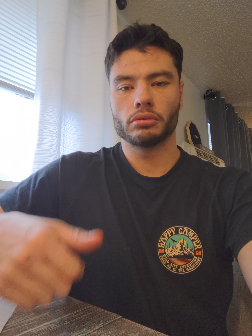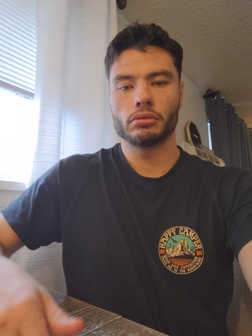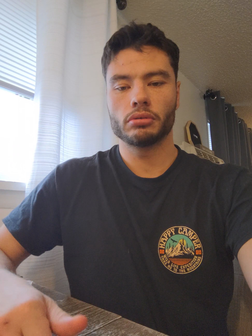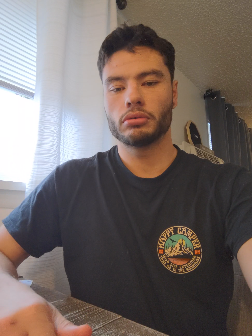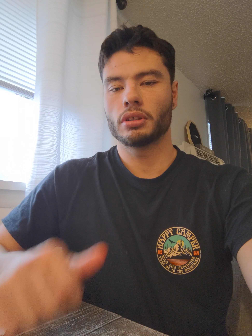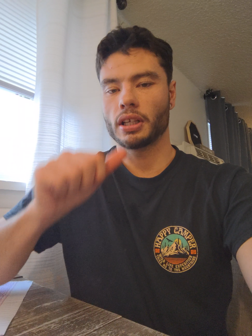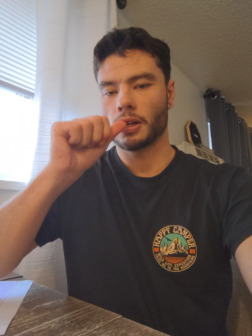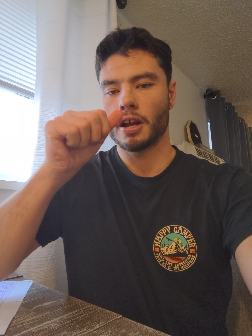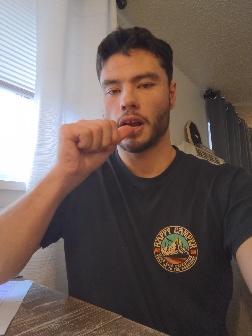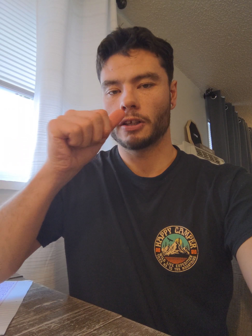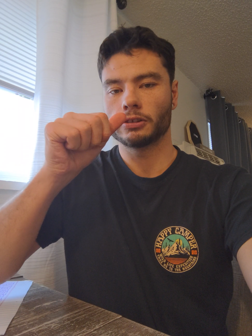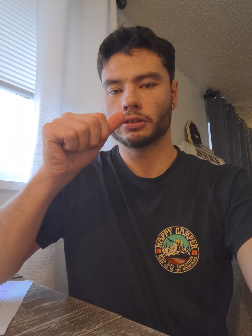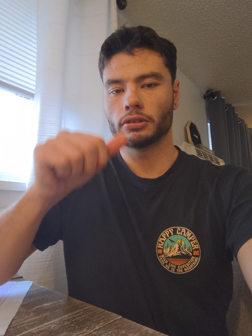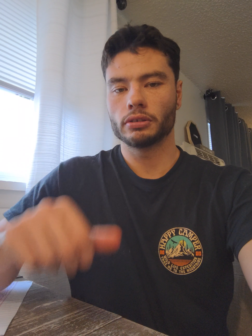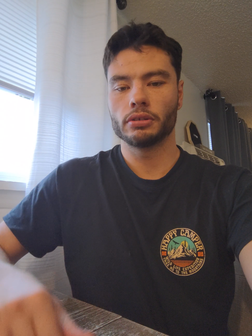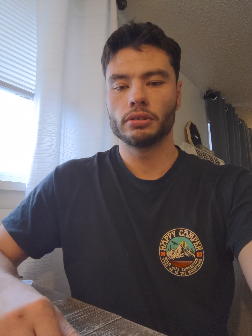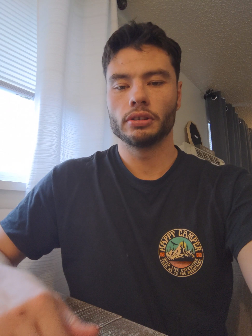nuts